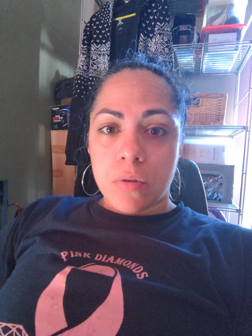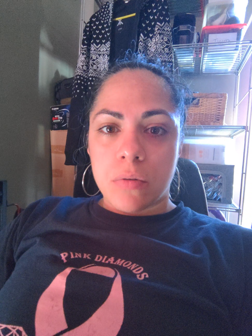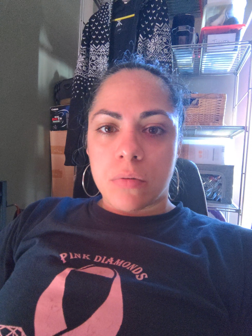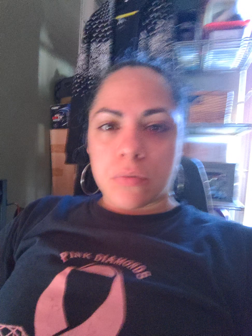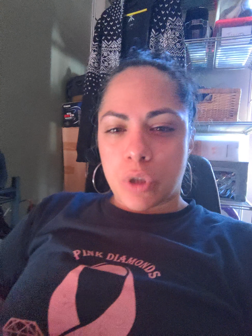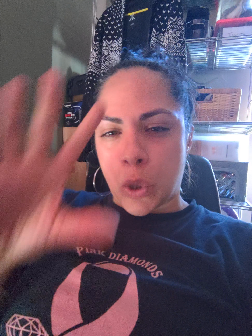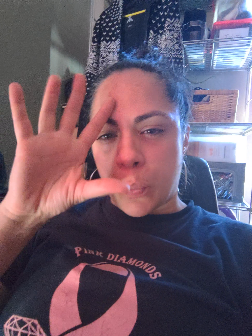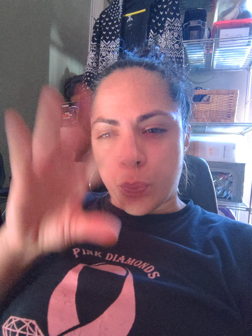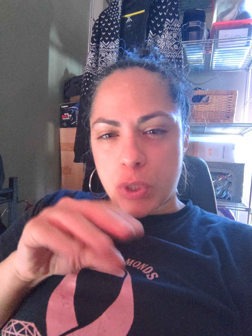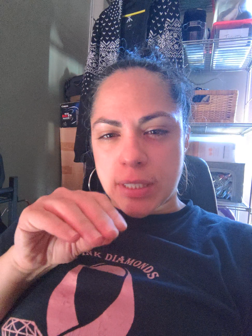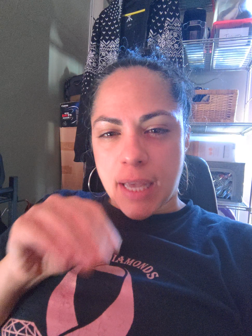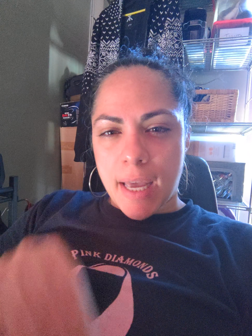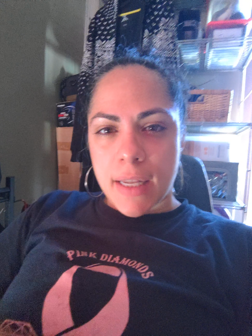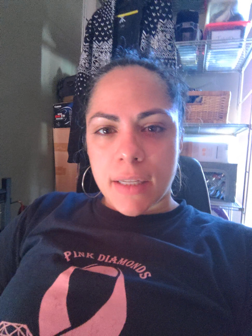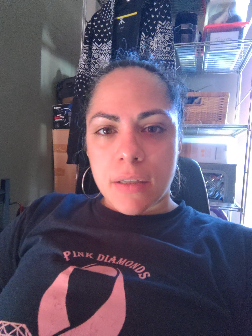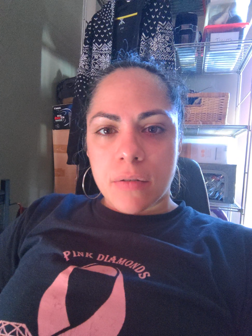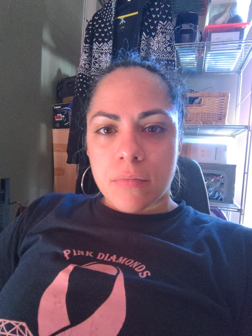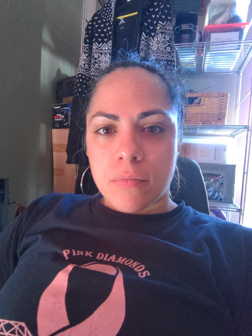pretend